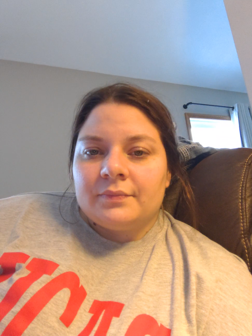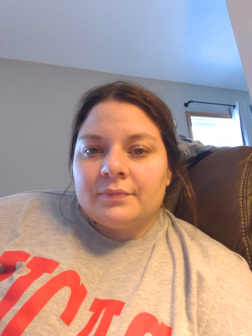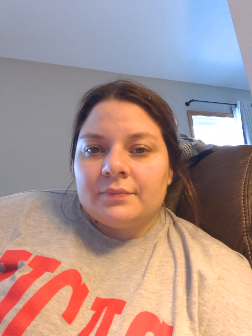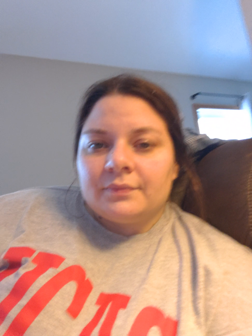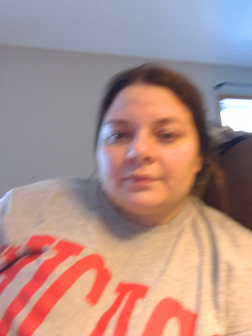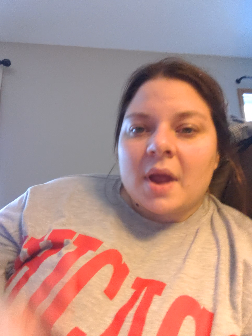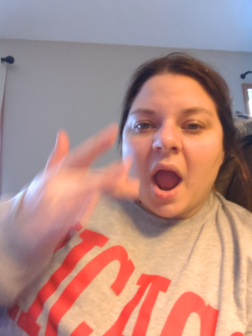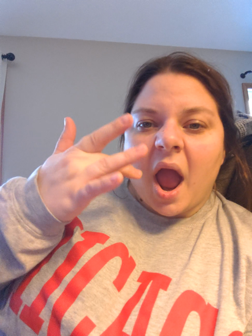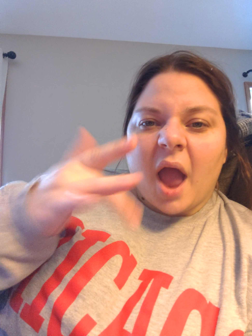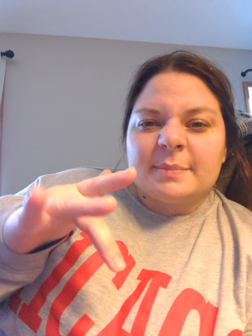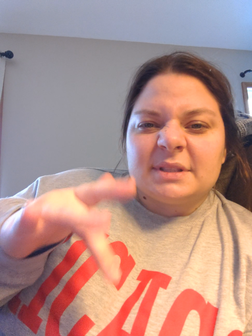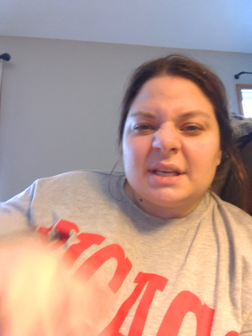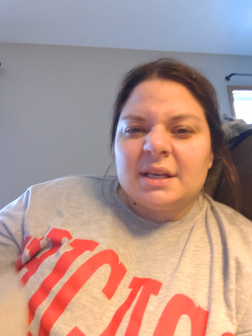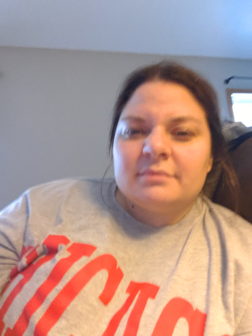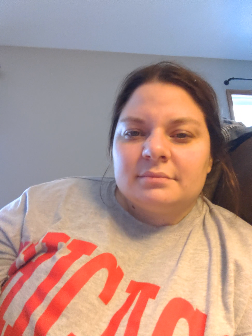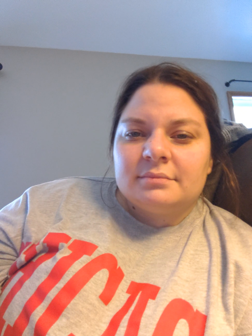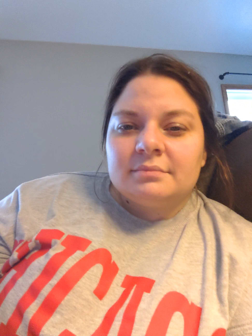empty